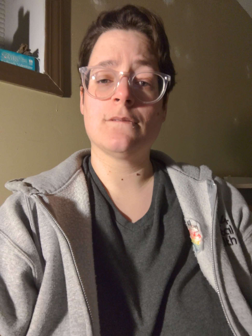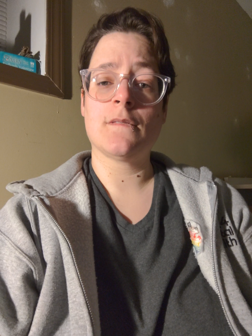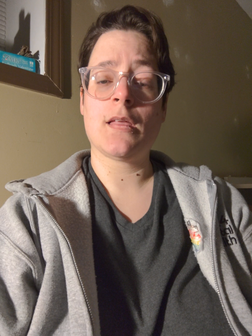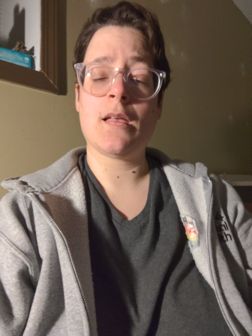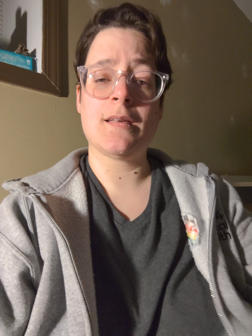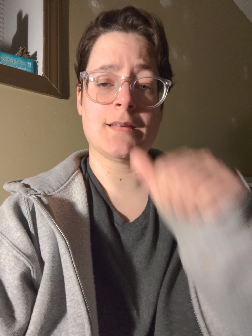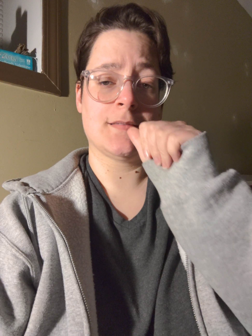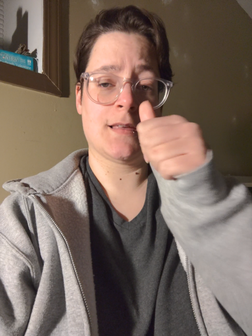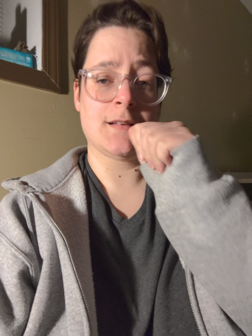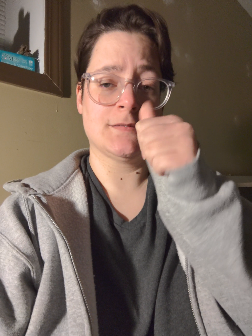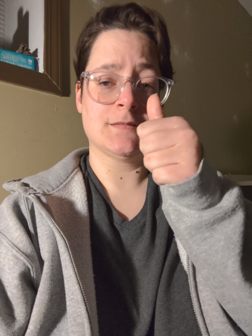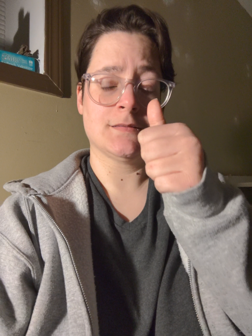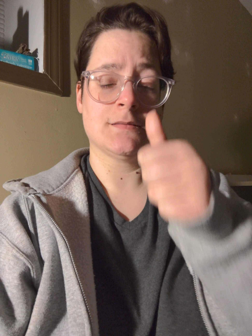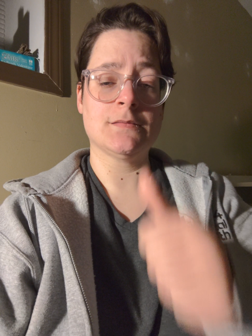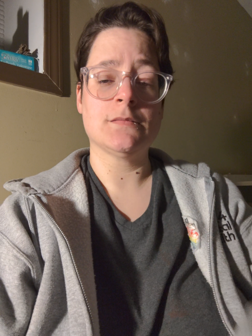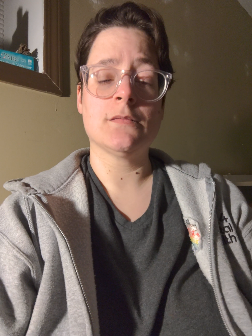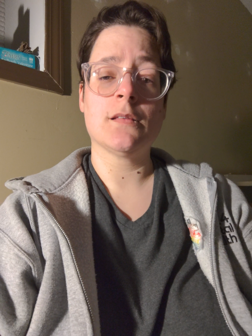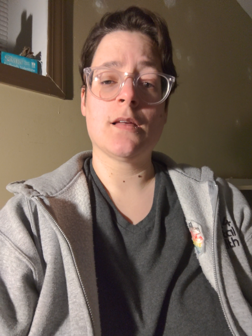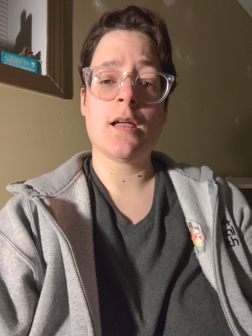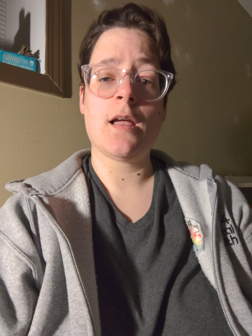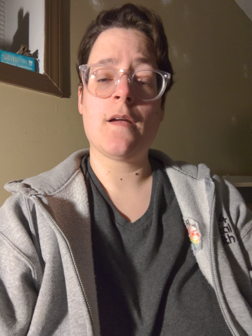nuts